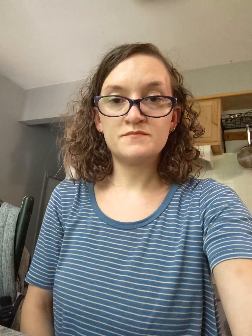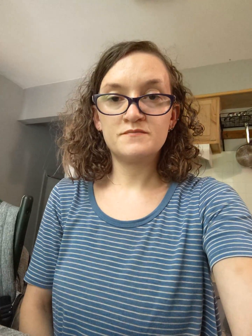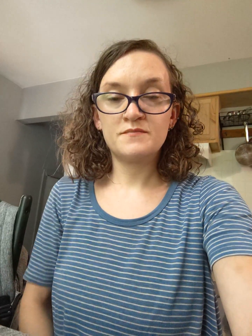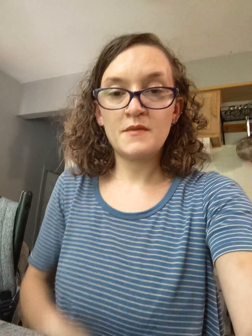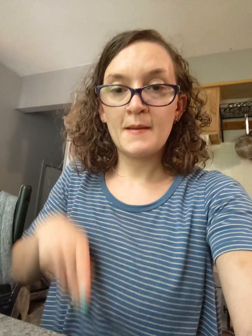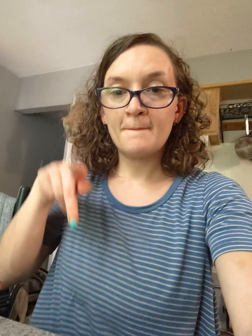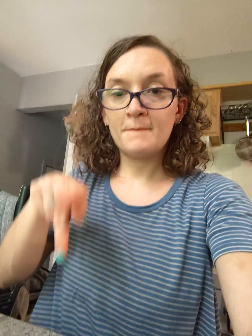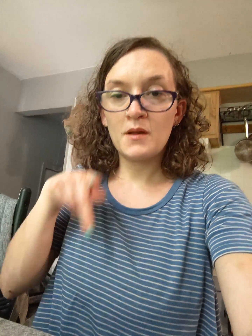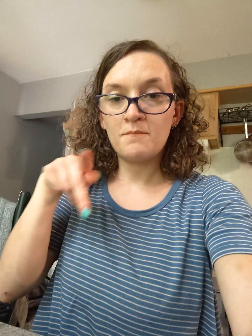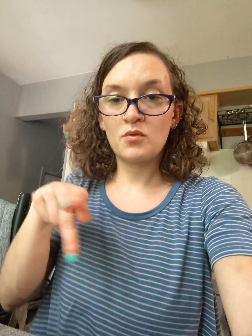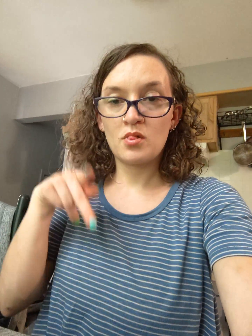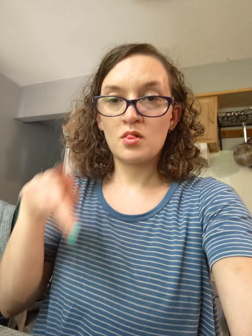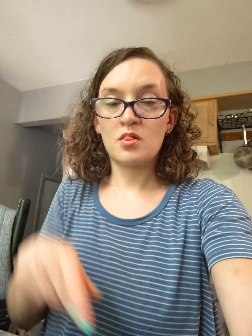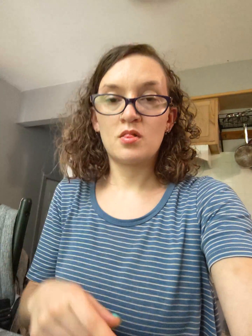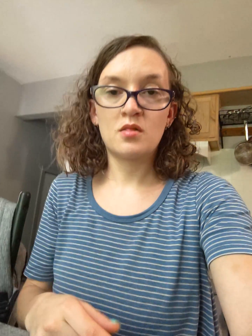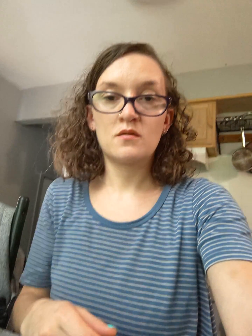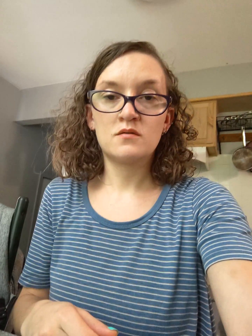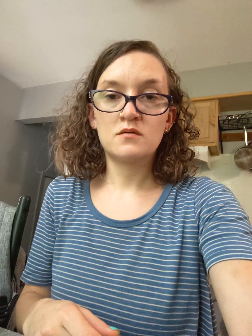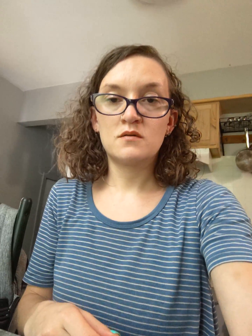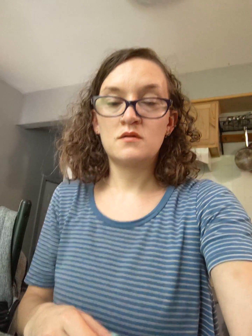people